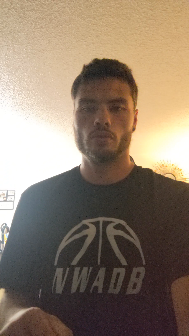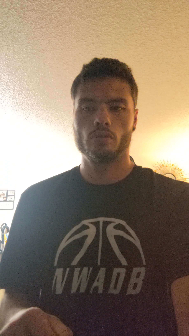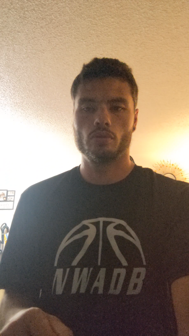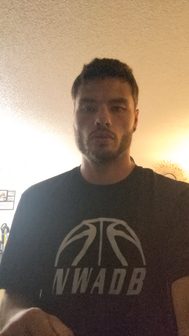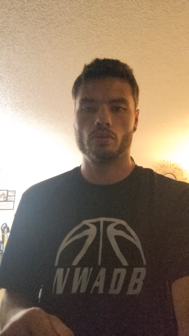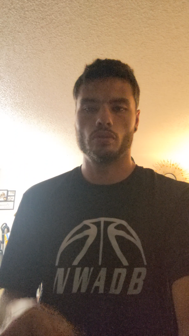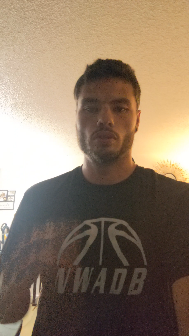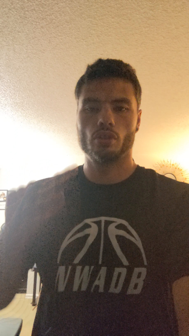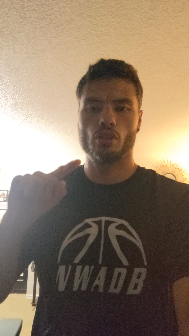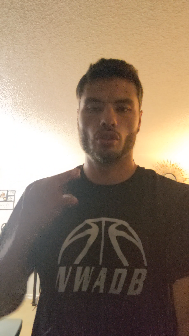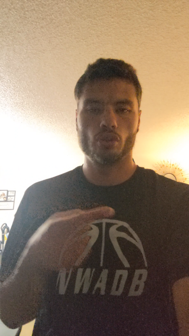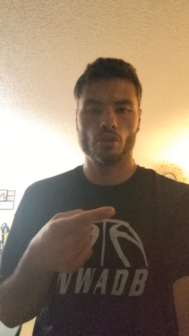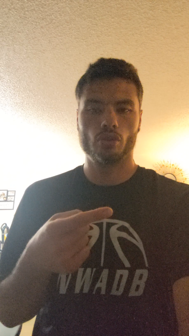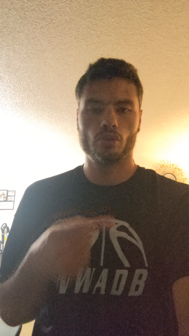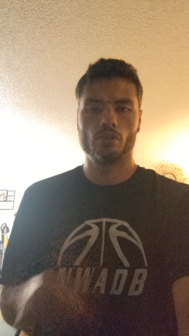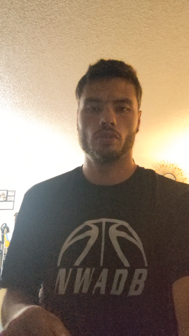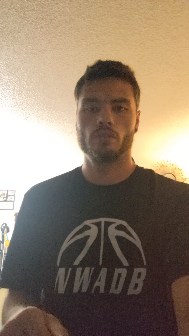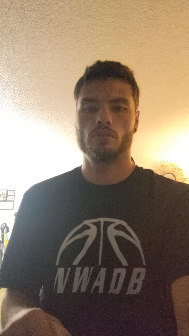hurt